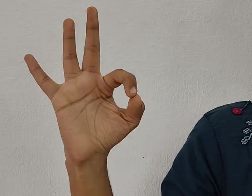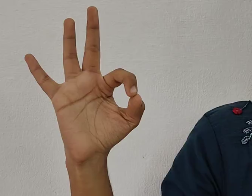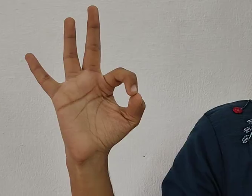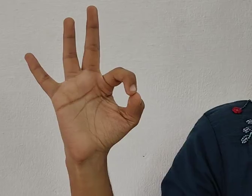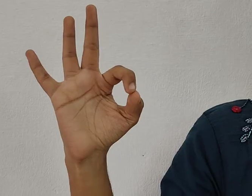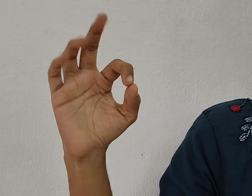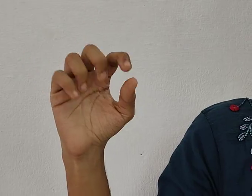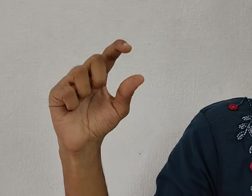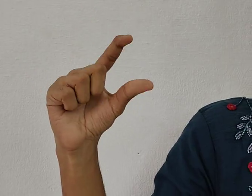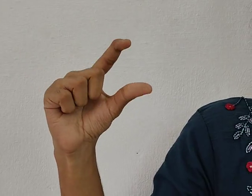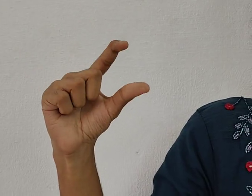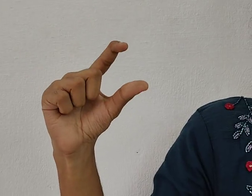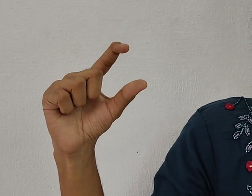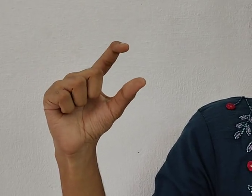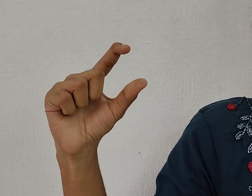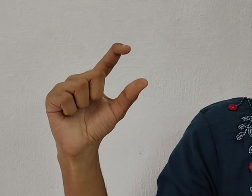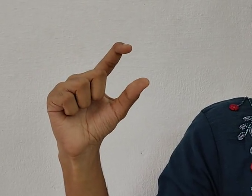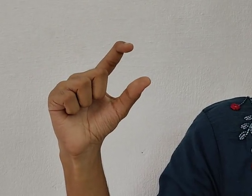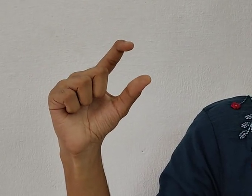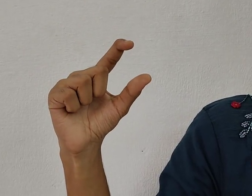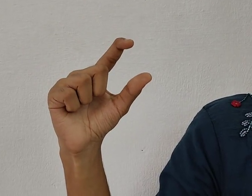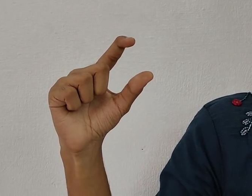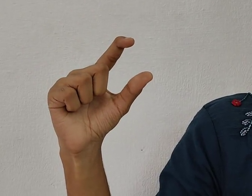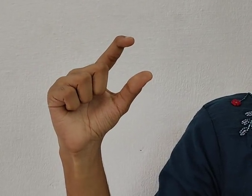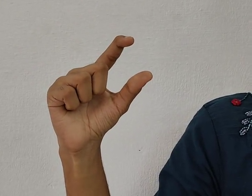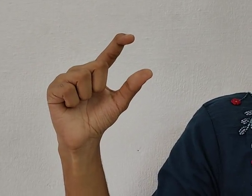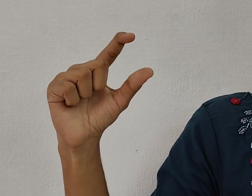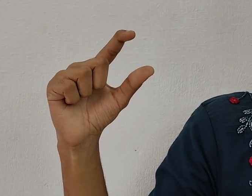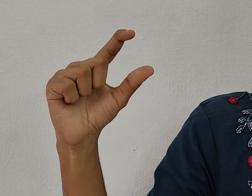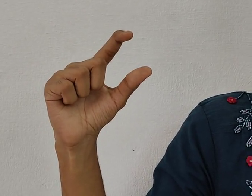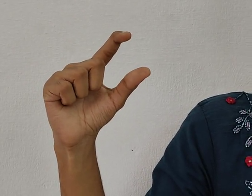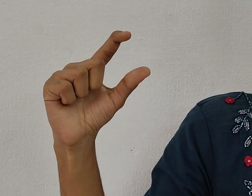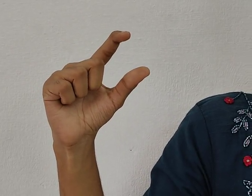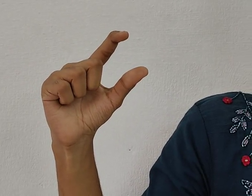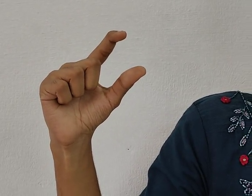ഓ